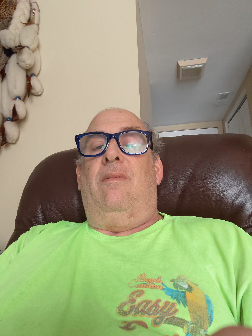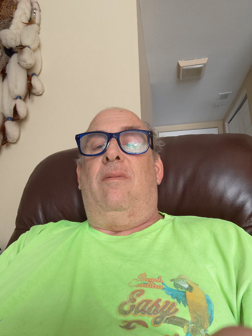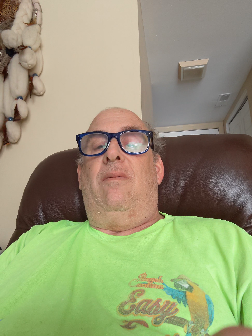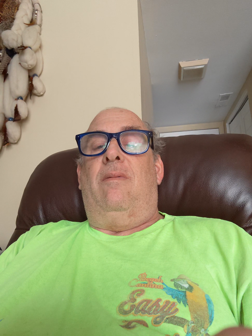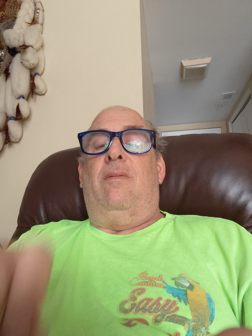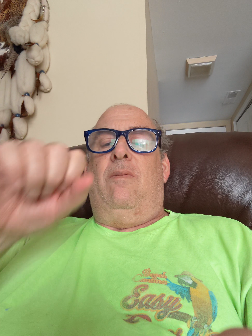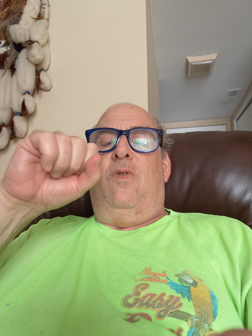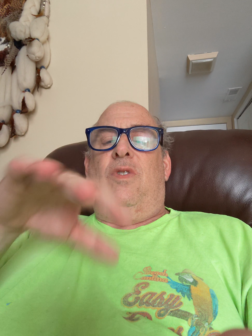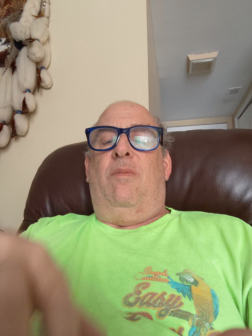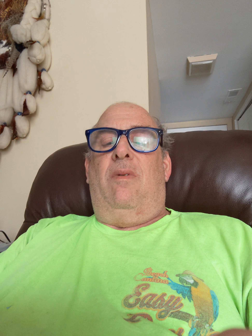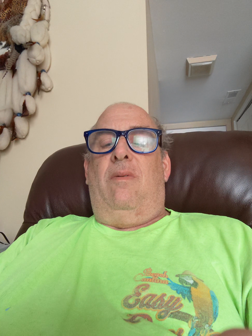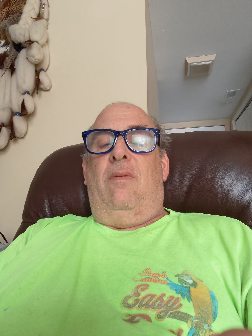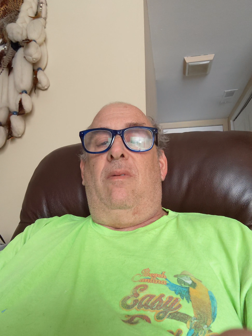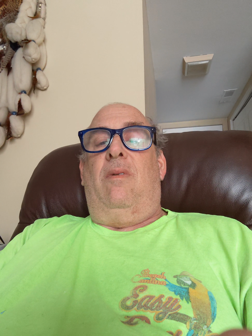drop